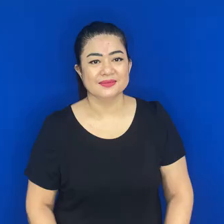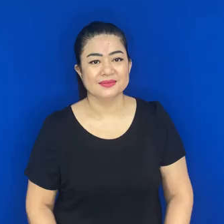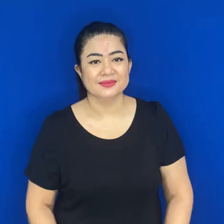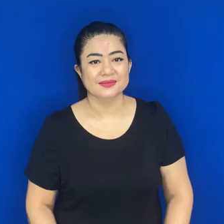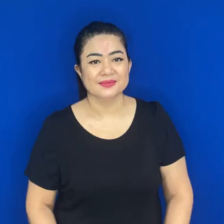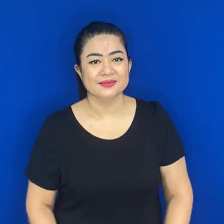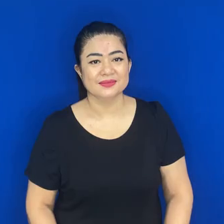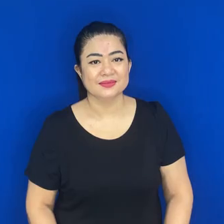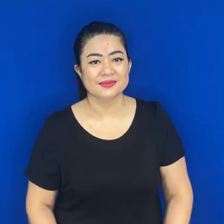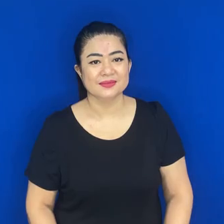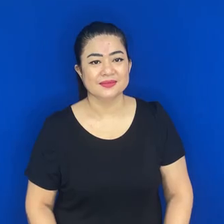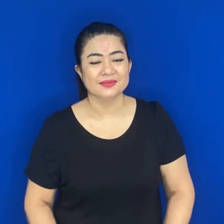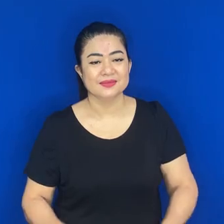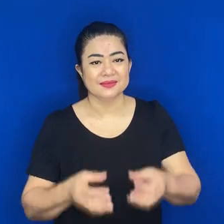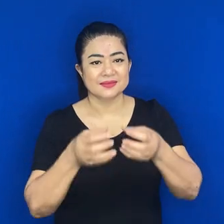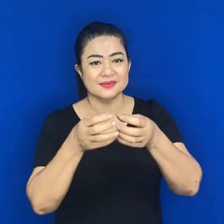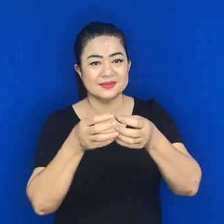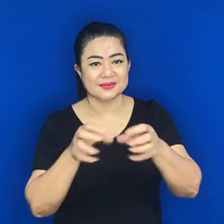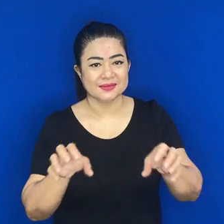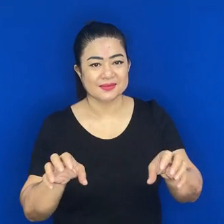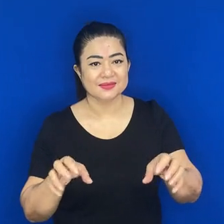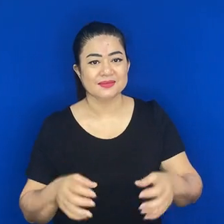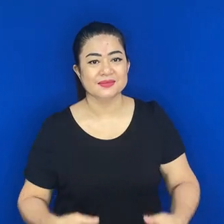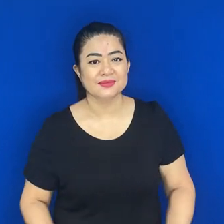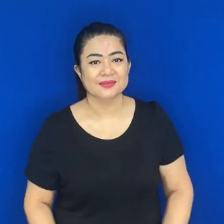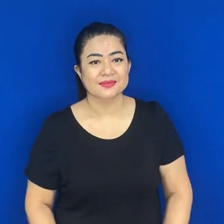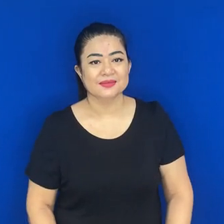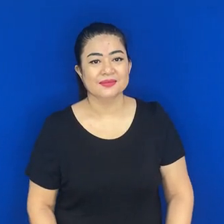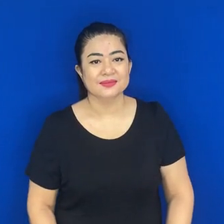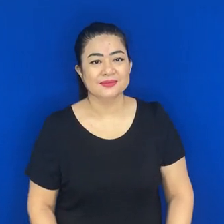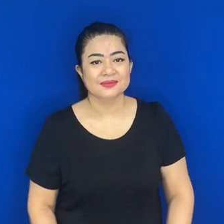egg